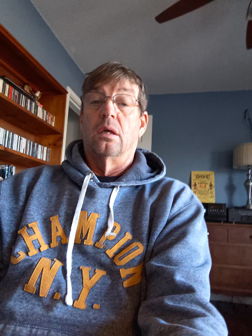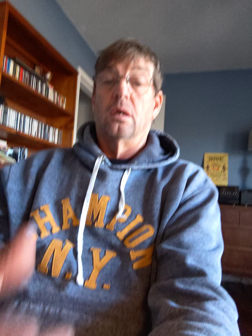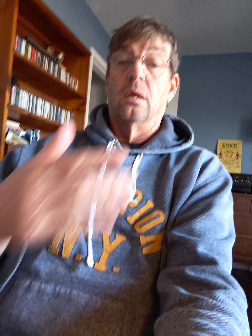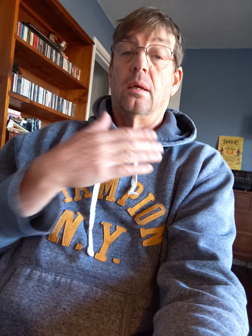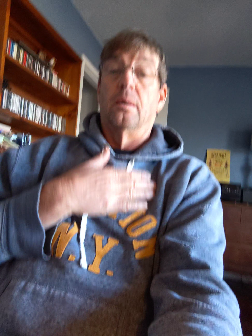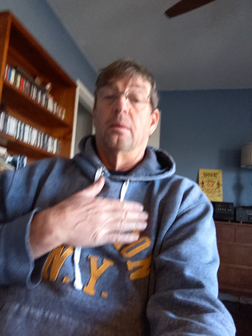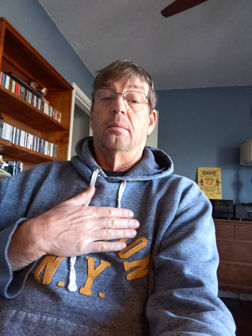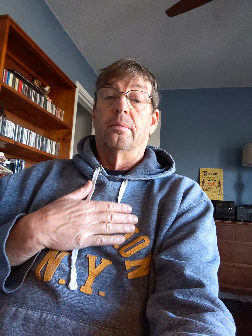talk